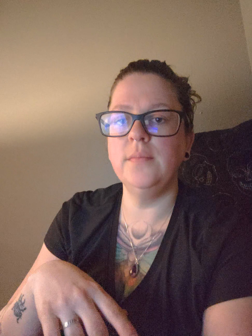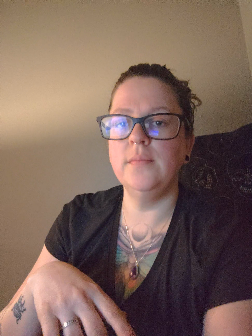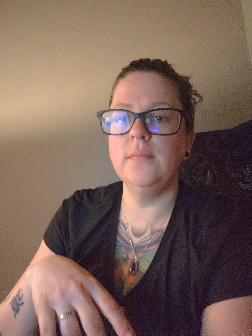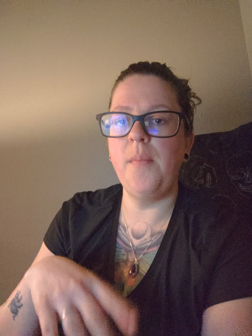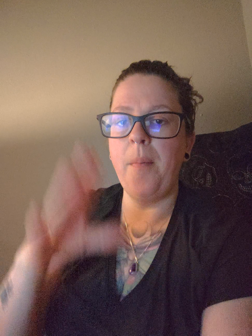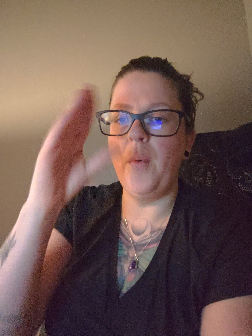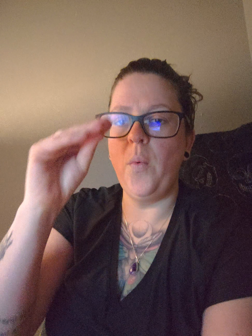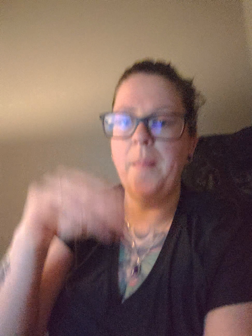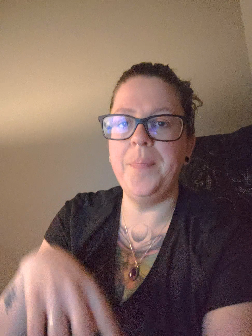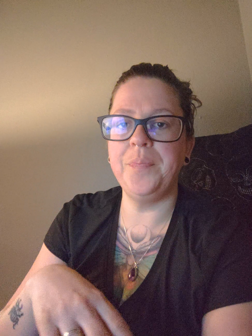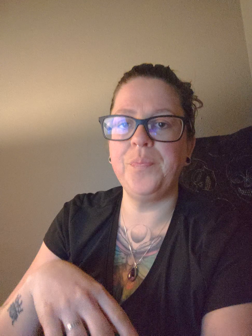boy